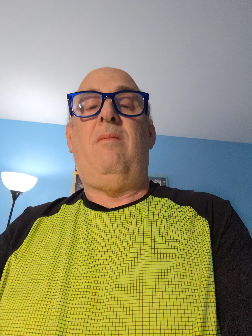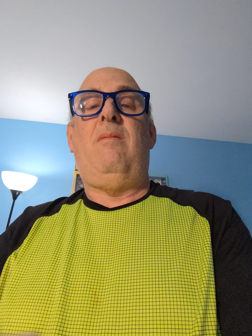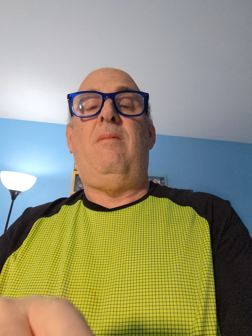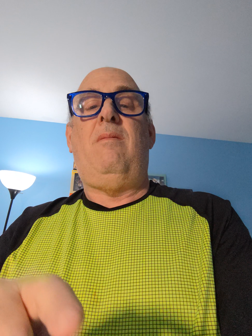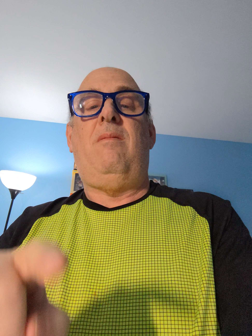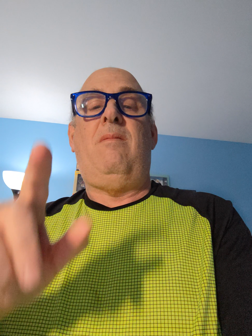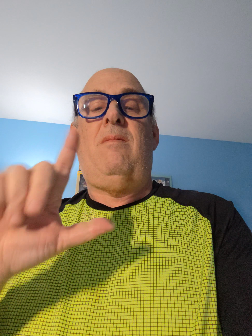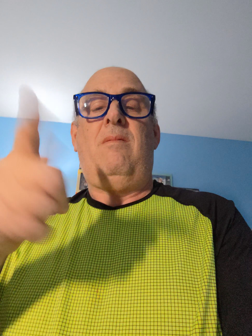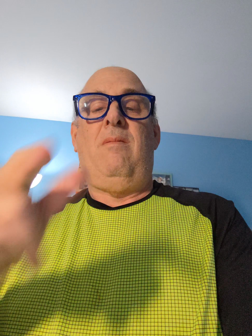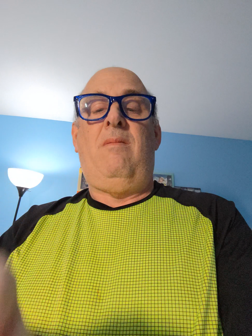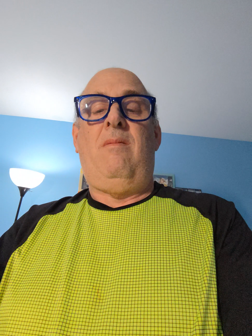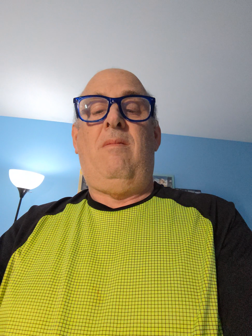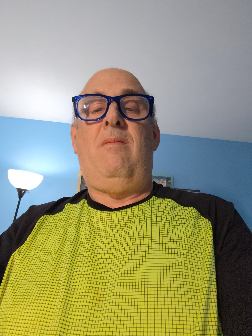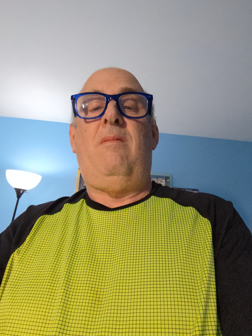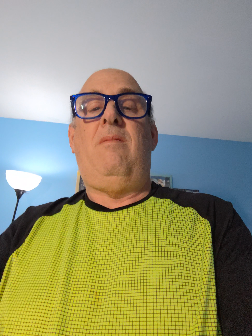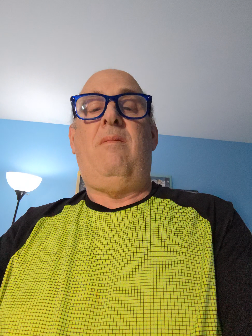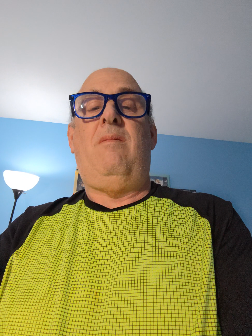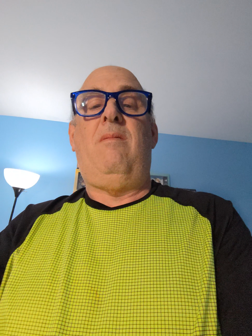later